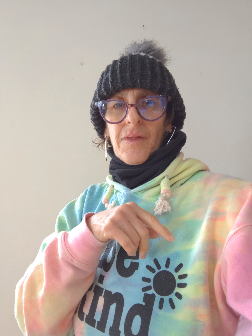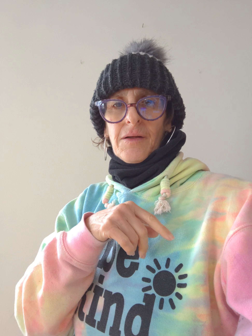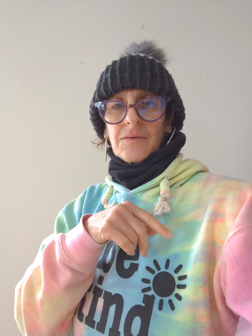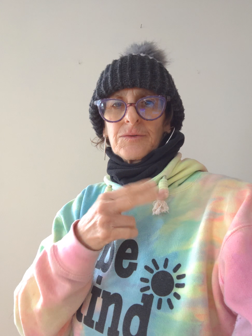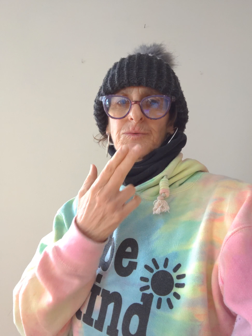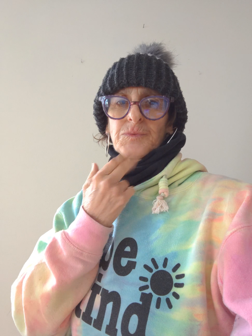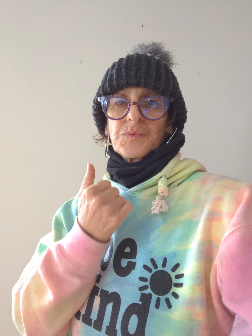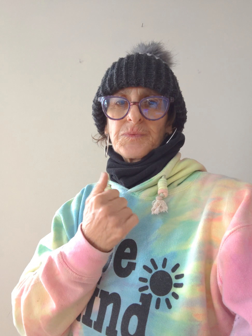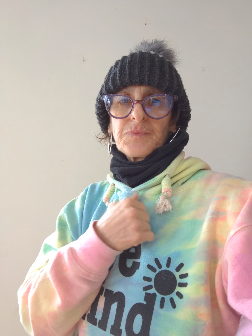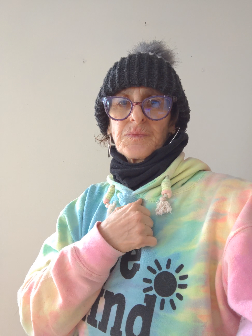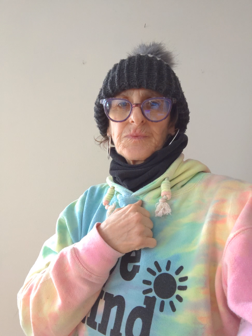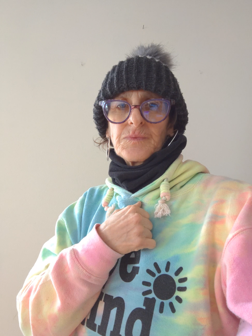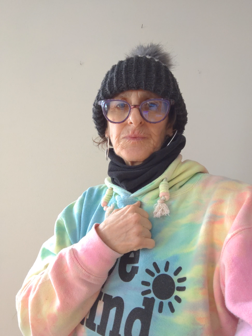cute